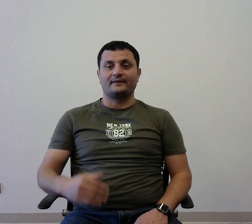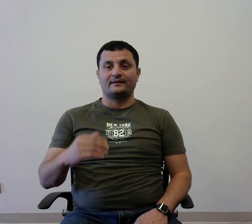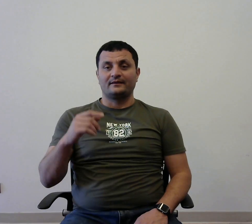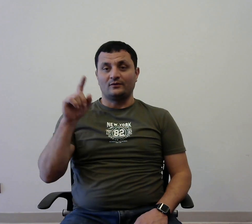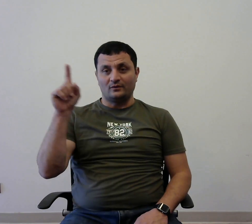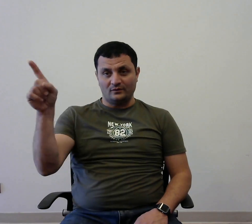onun